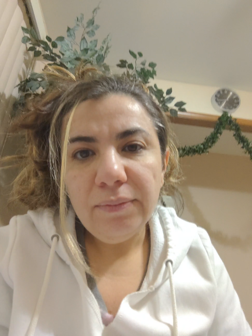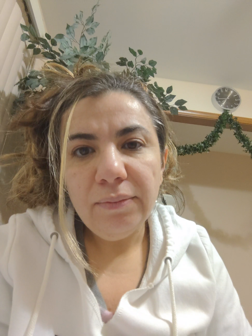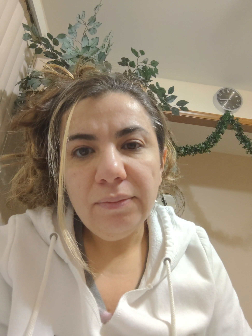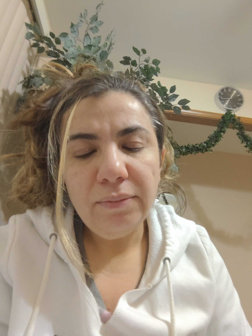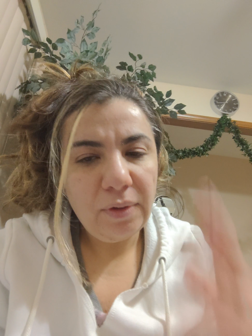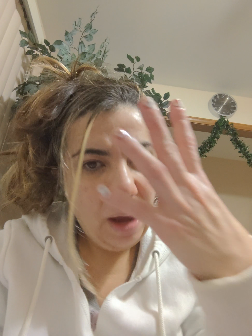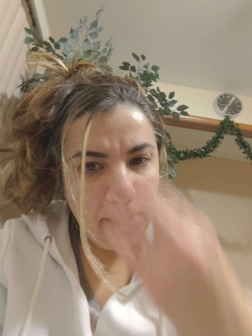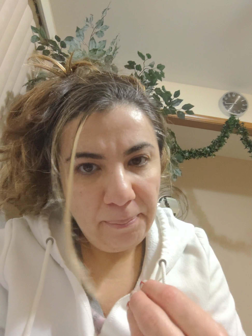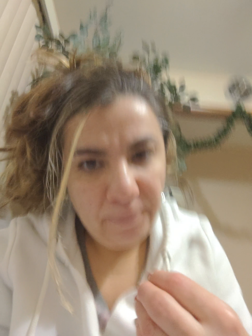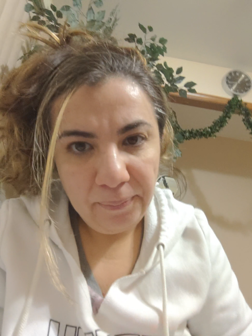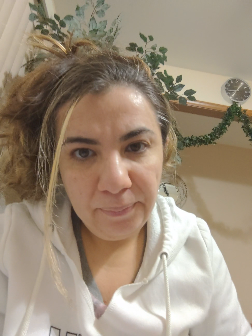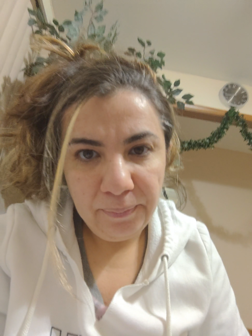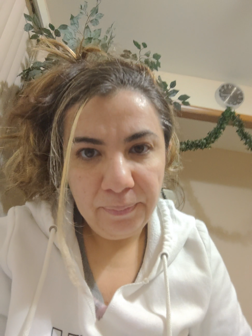sleep